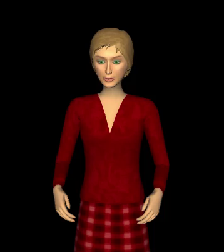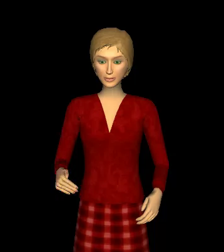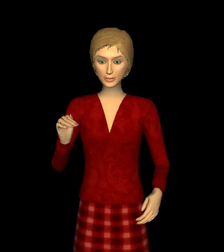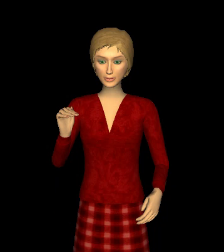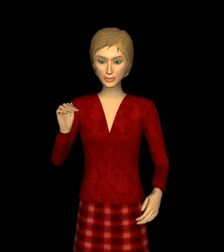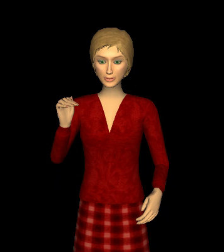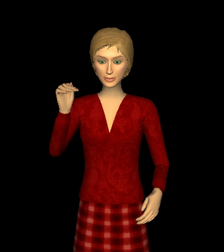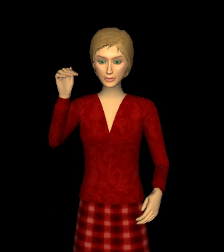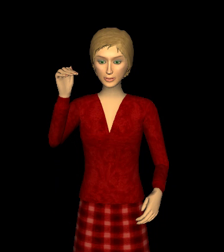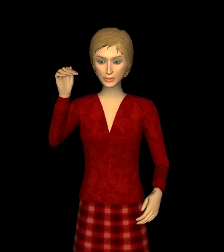يكبر